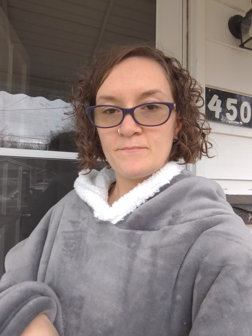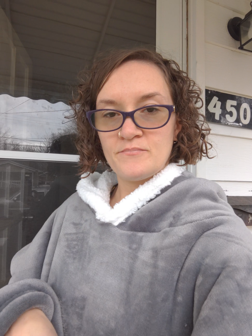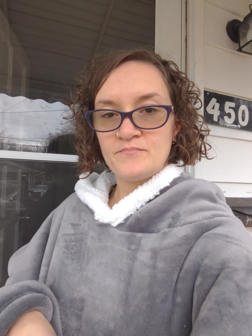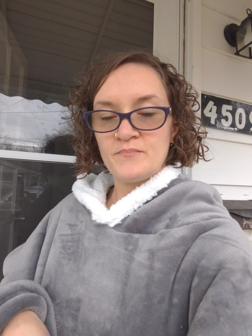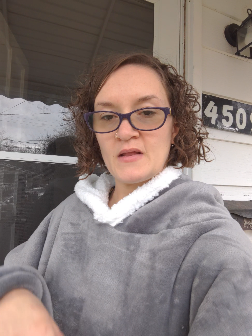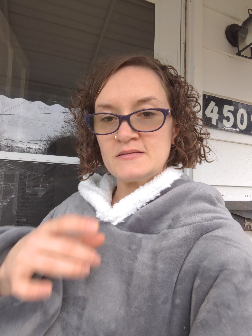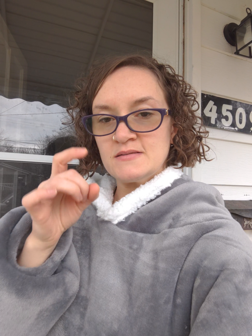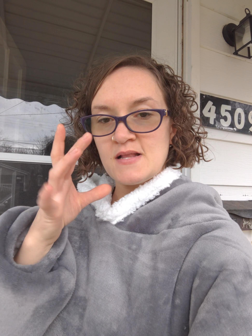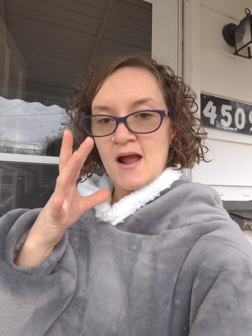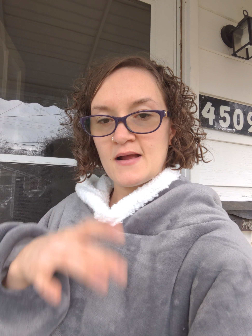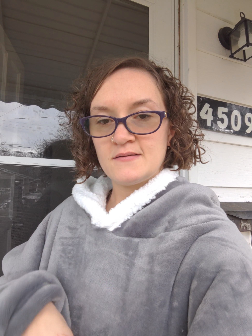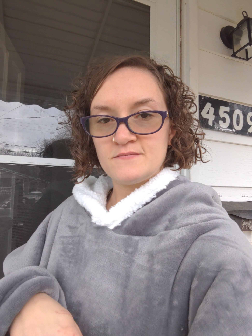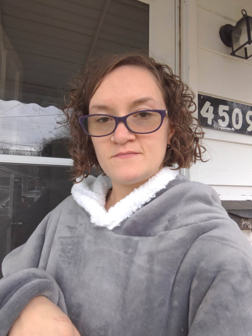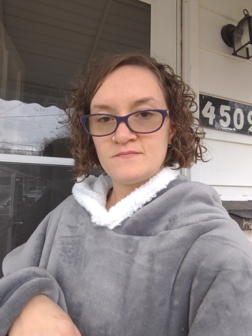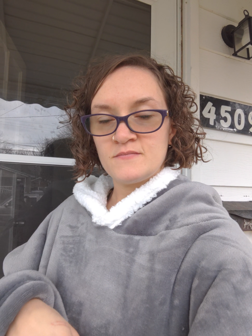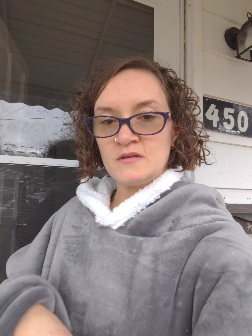snack